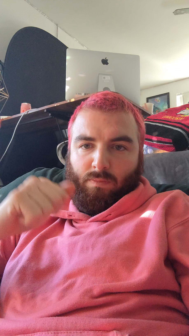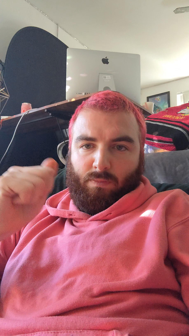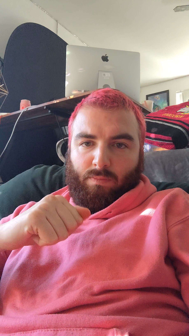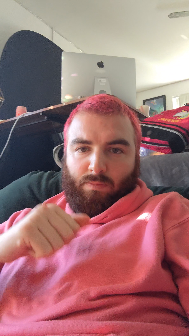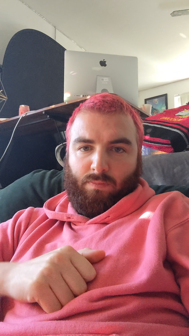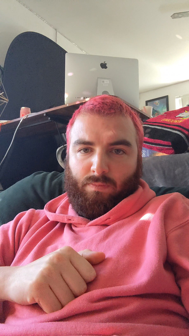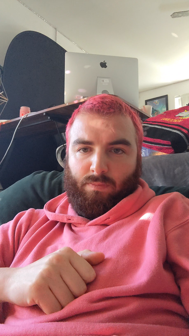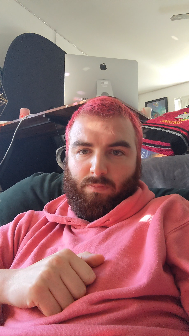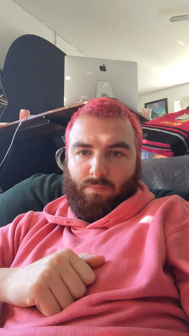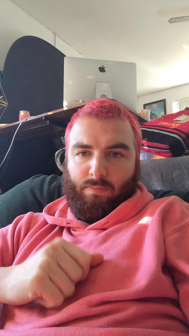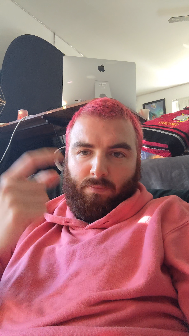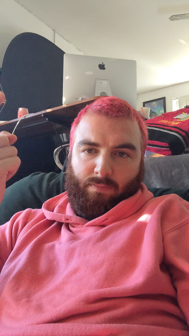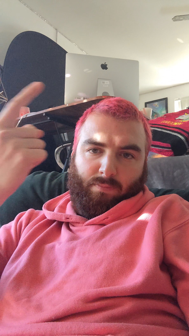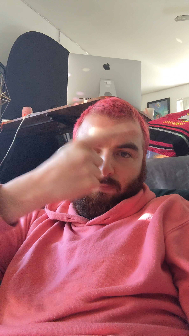day